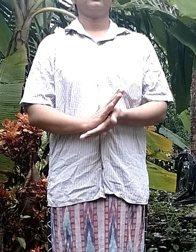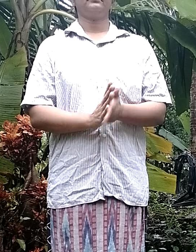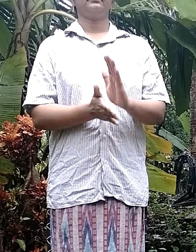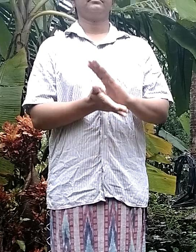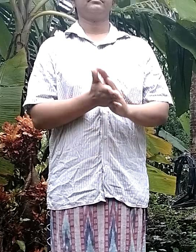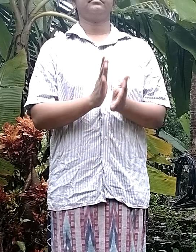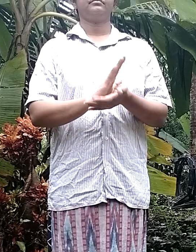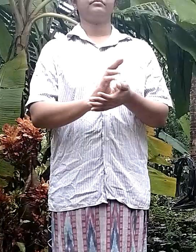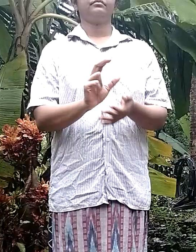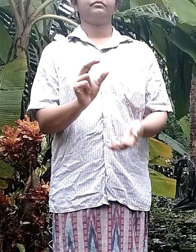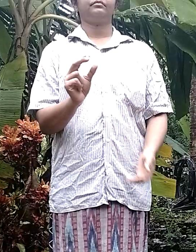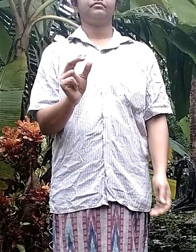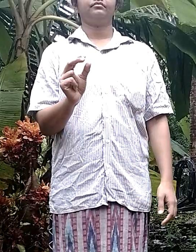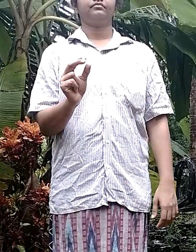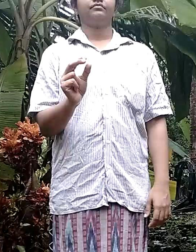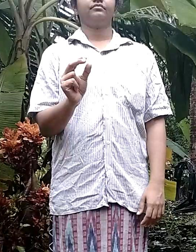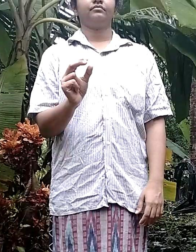Wheat